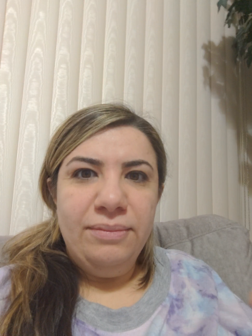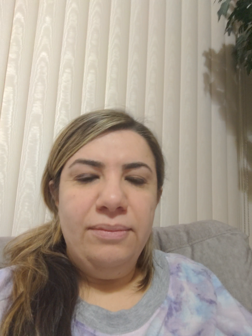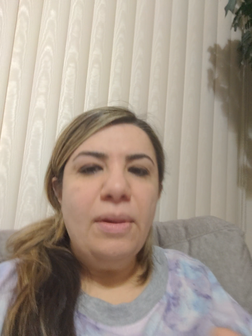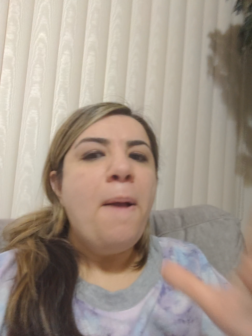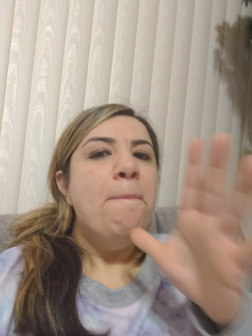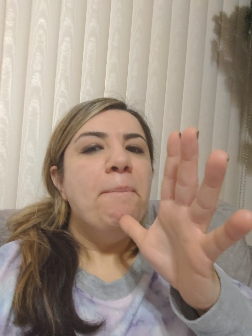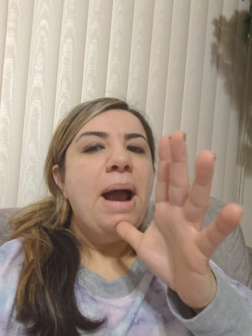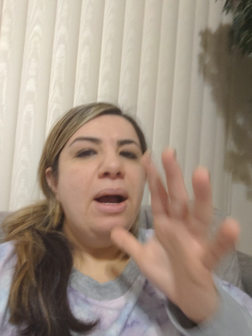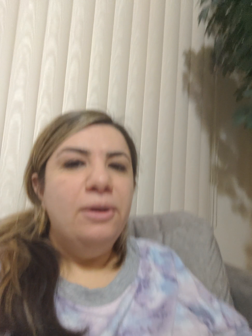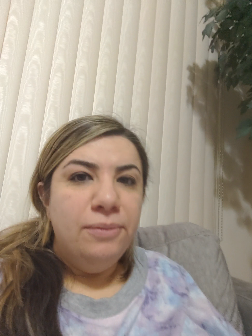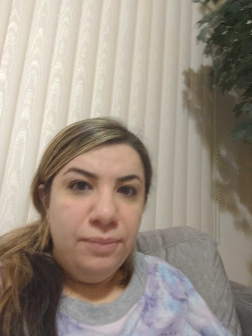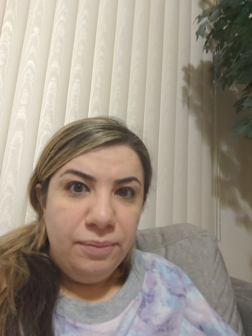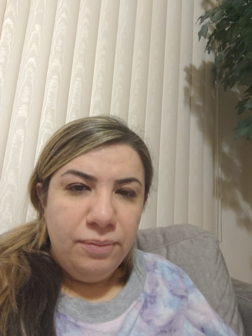mom